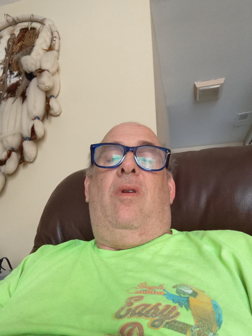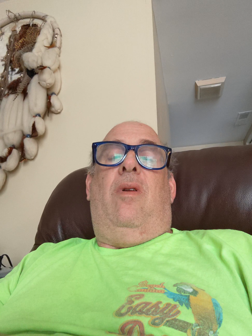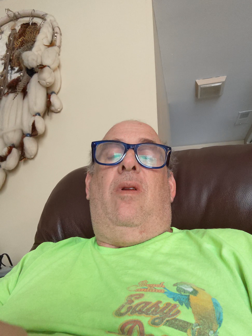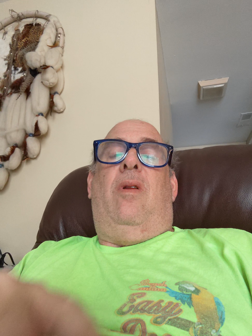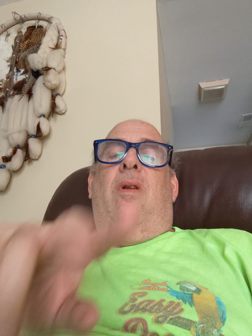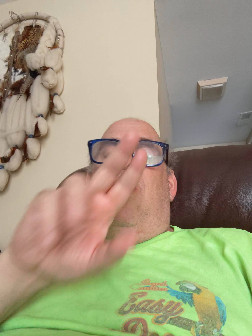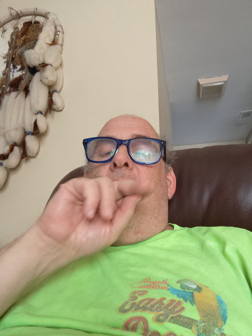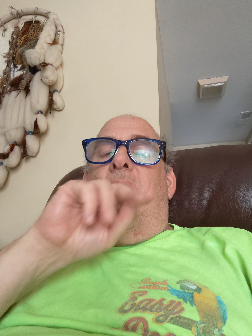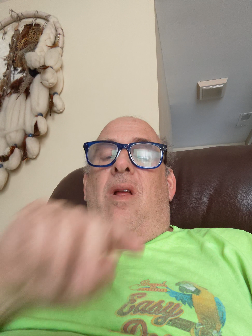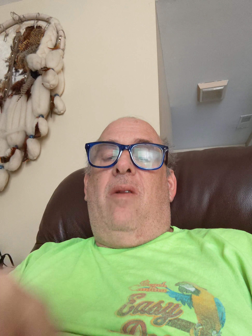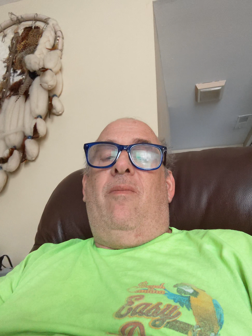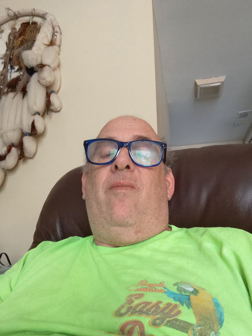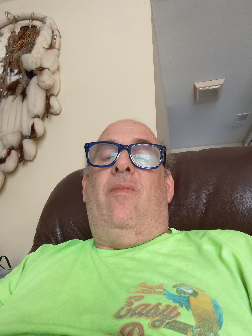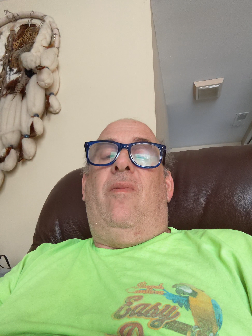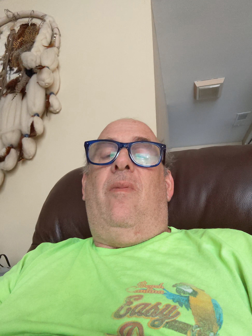duck